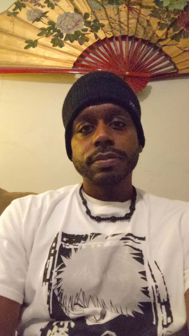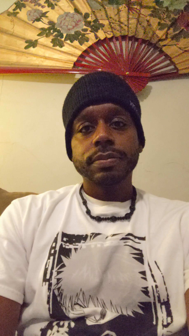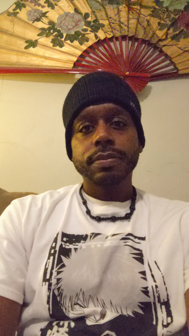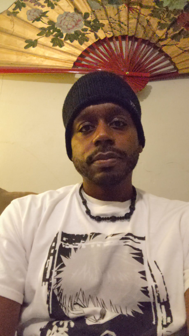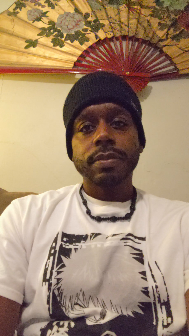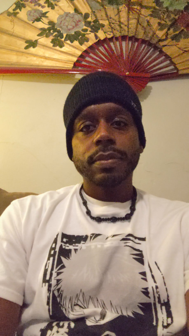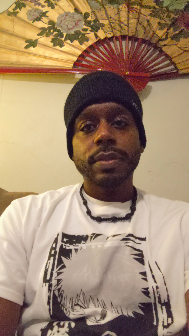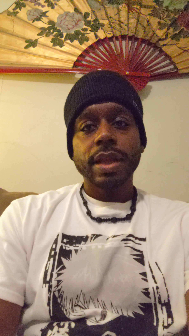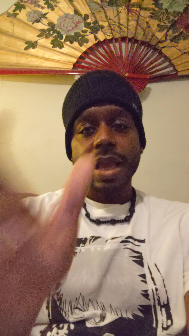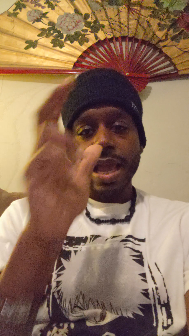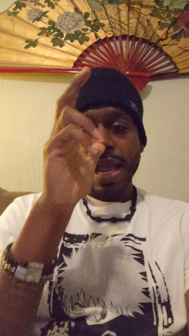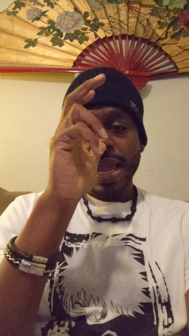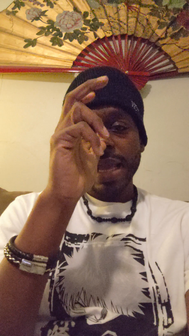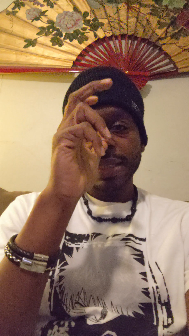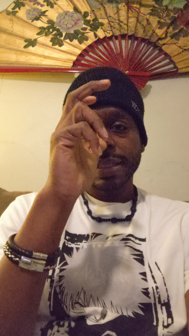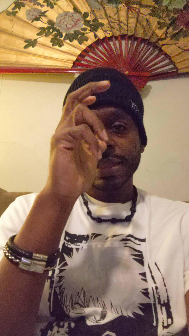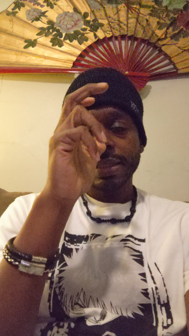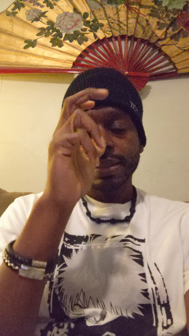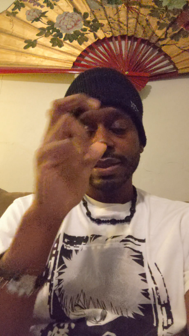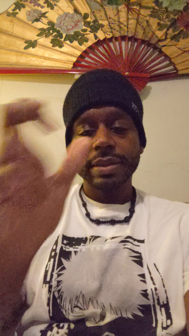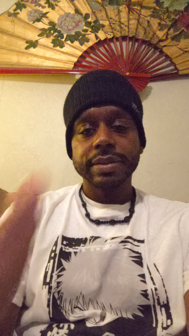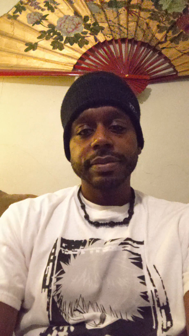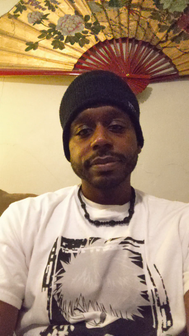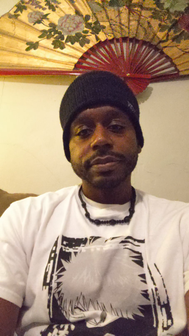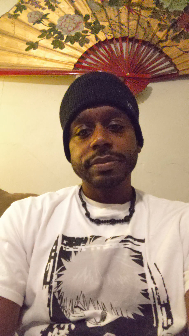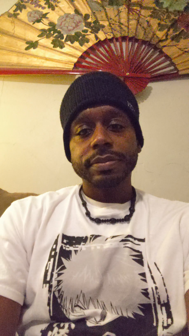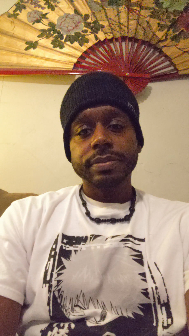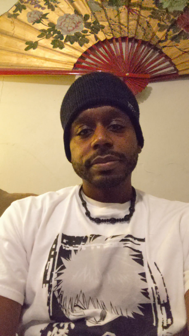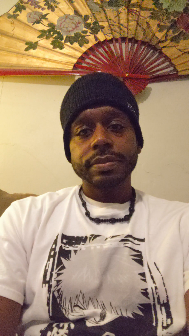ant